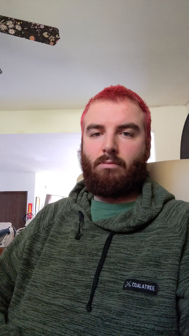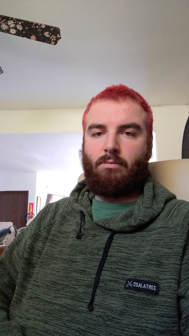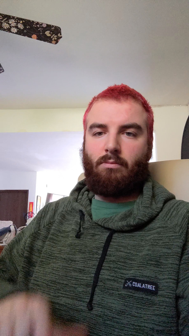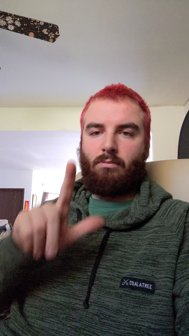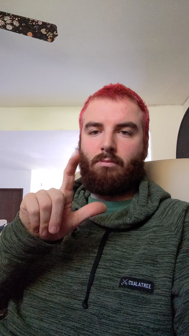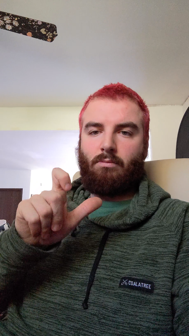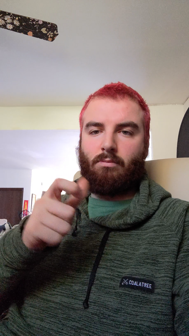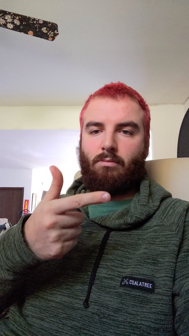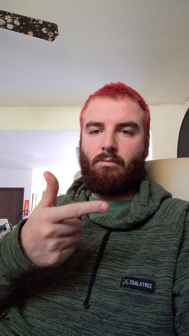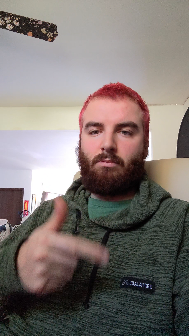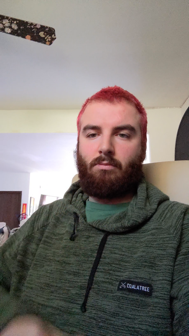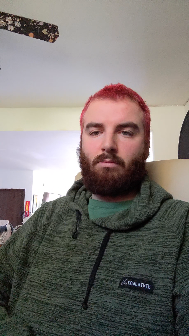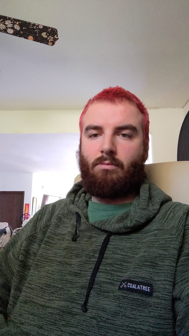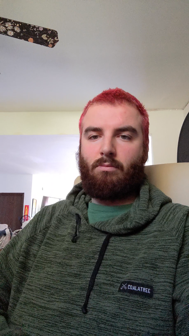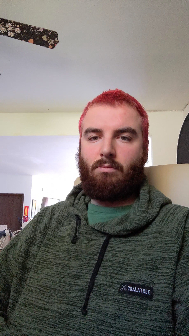leg